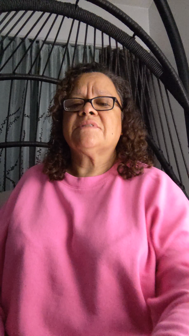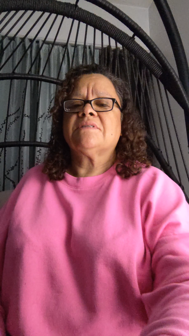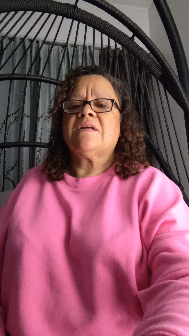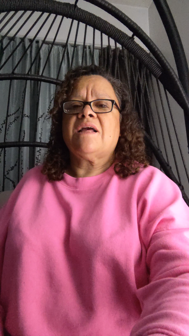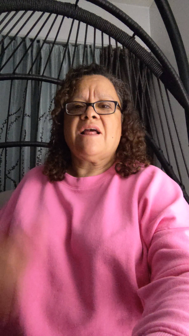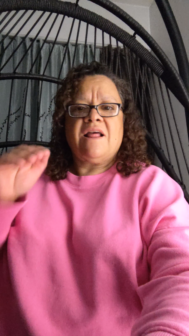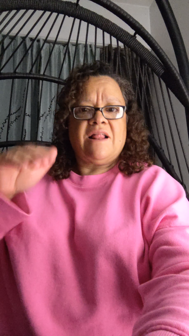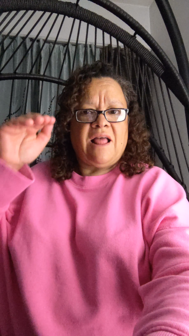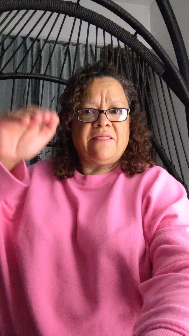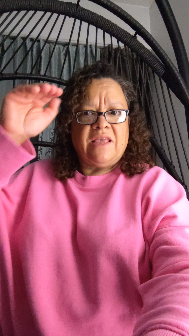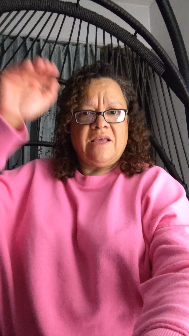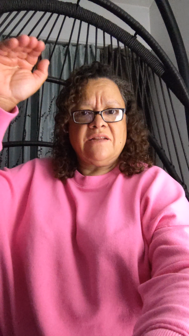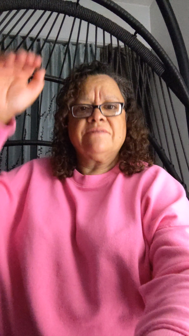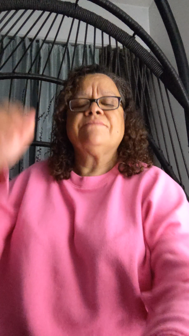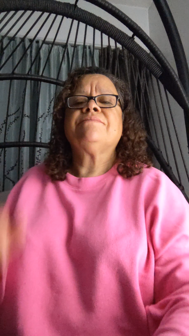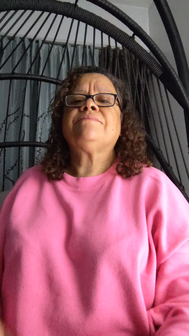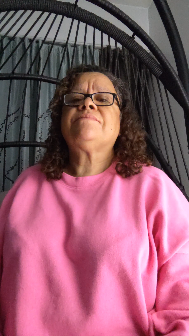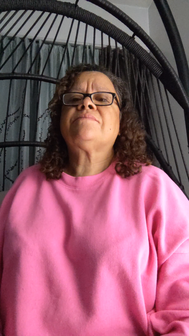ladder